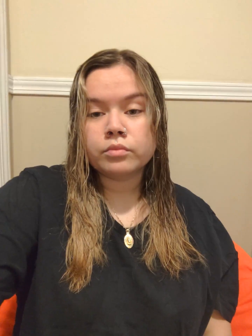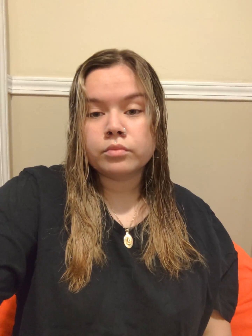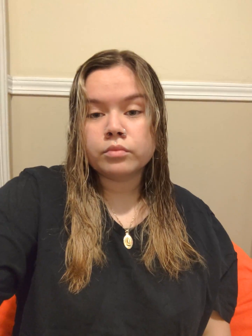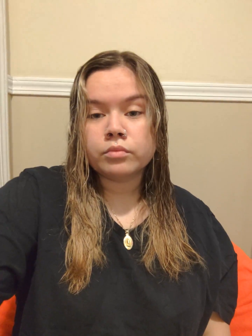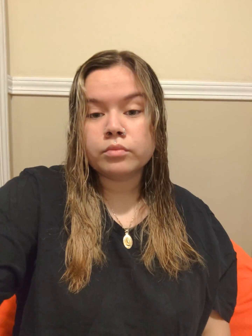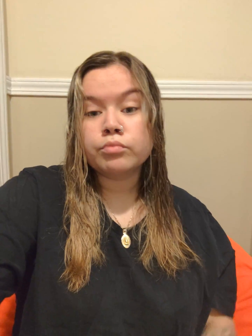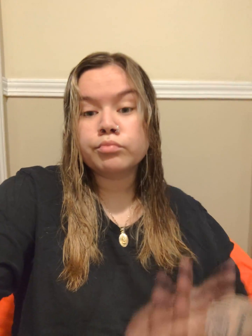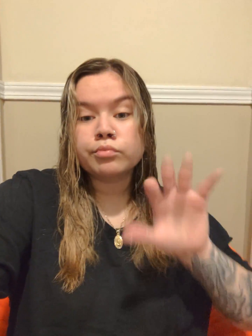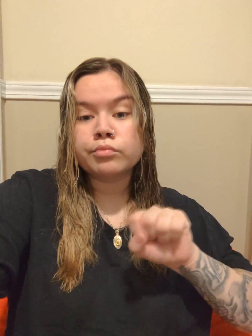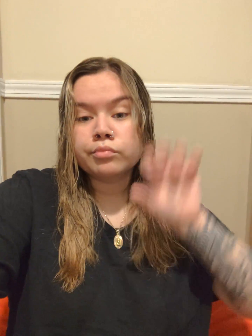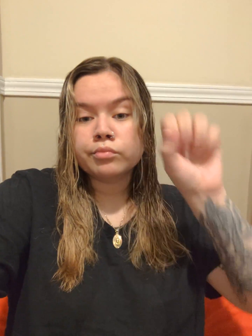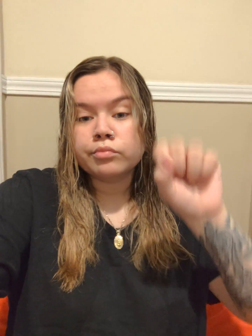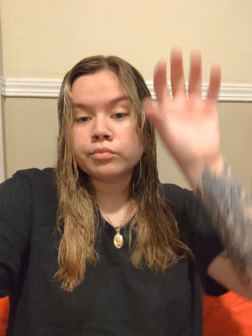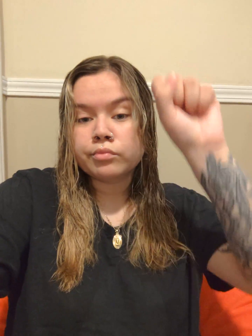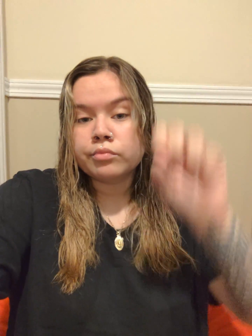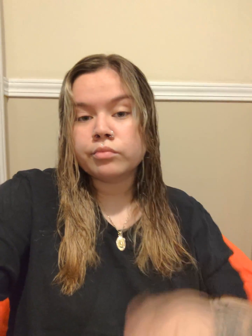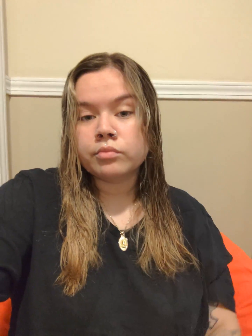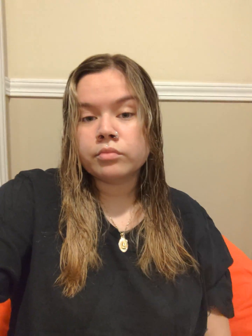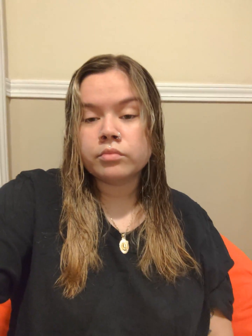ladder